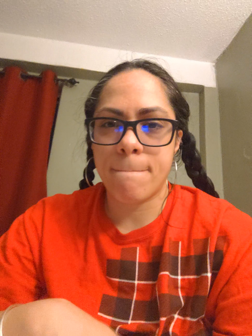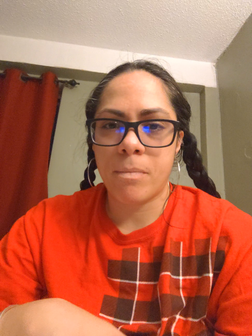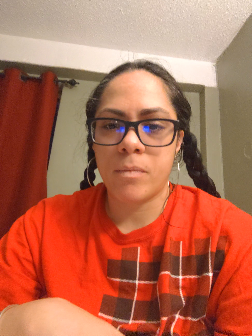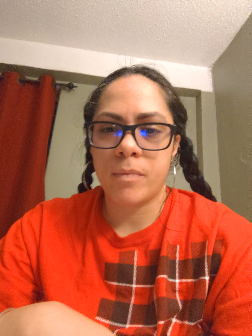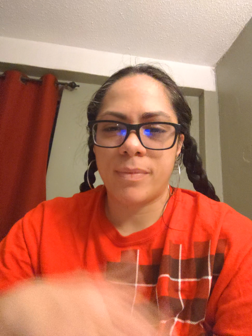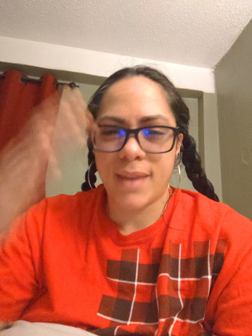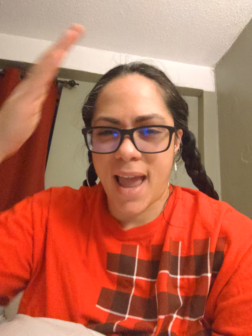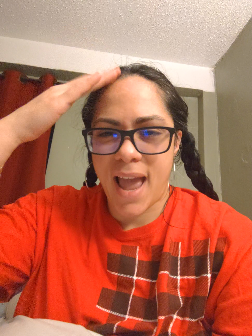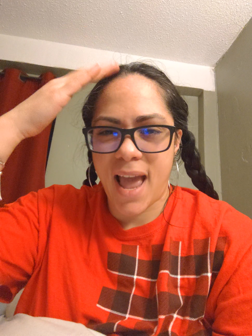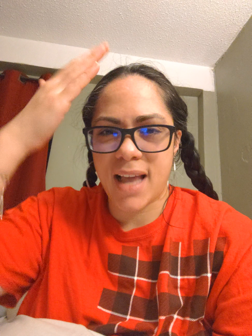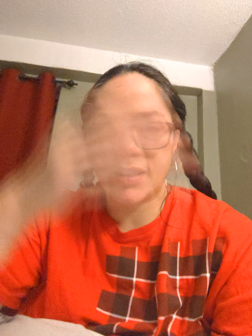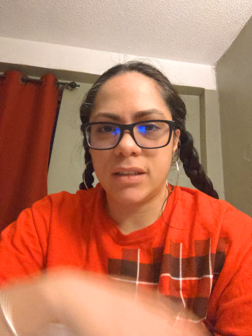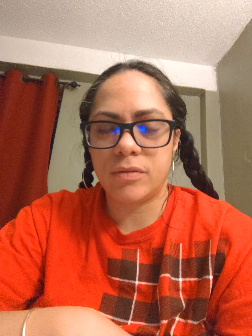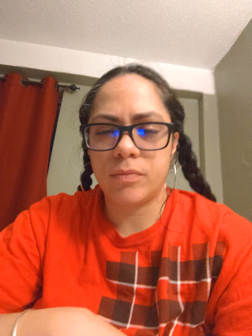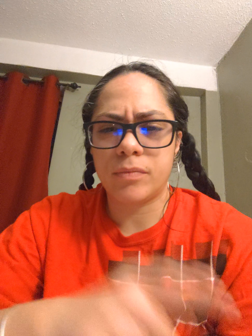hat